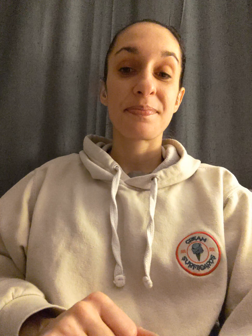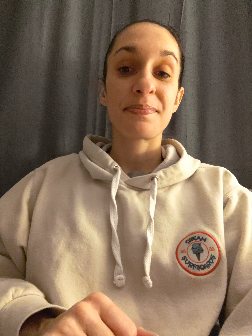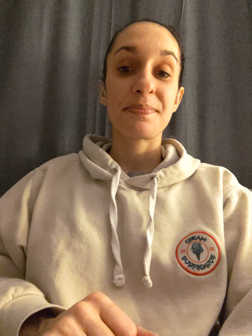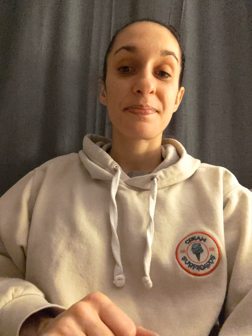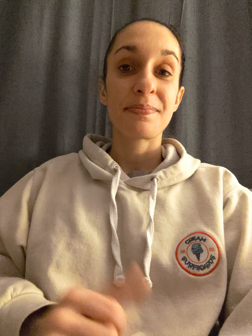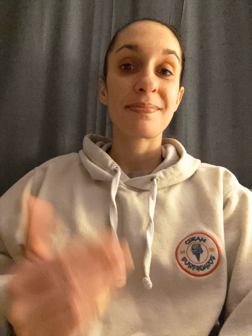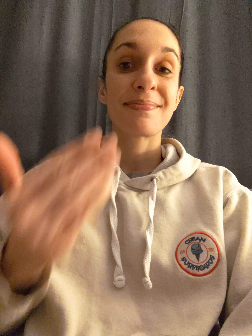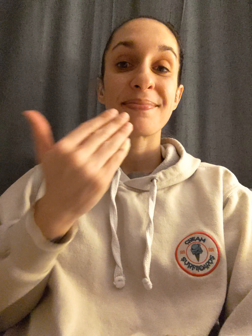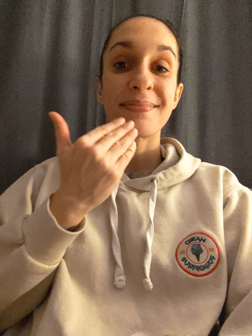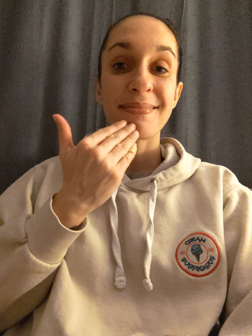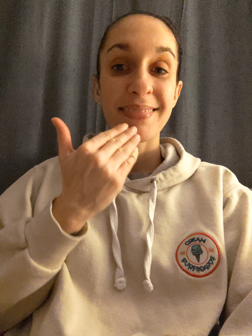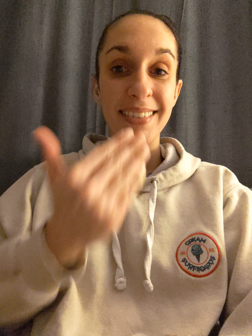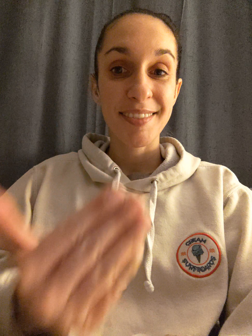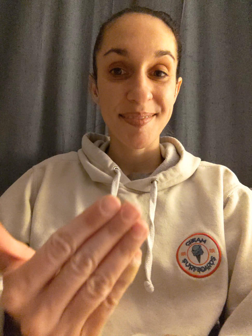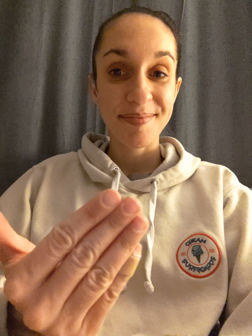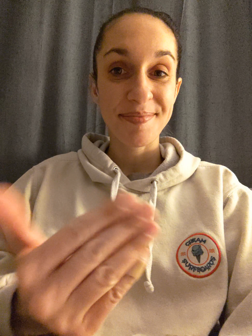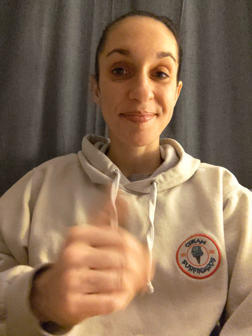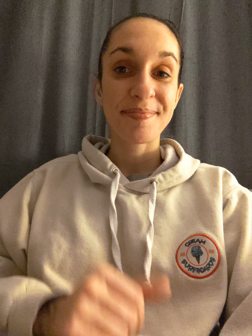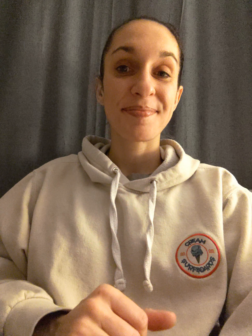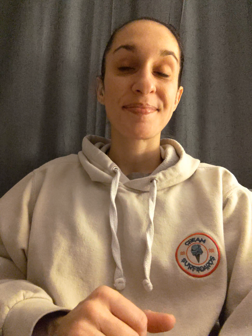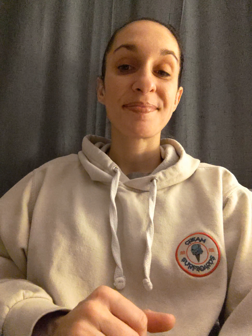thank you